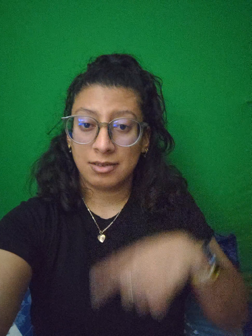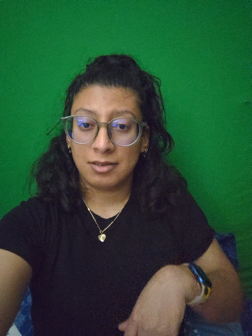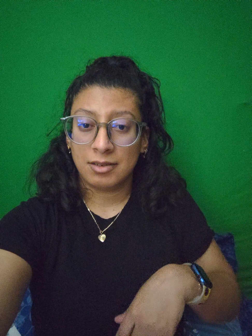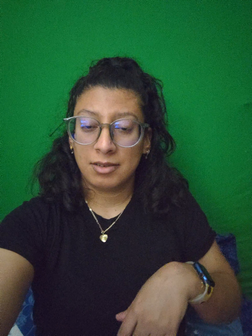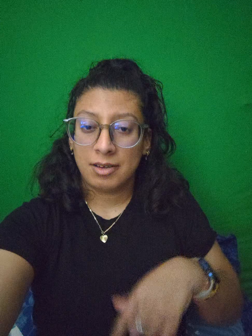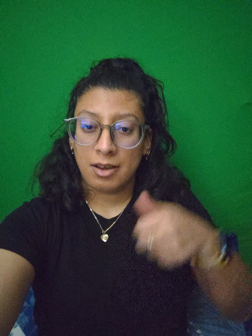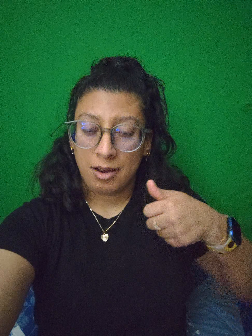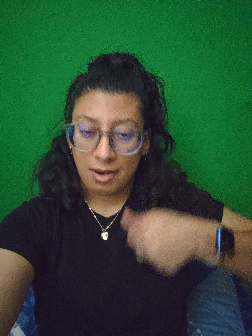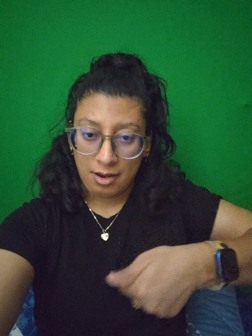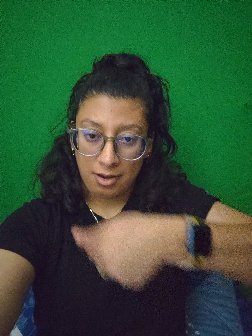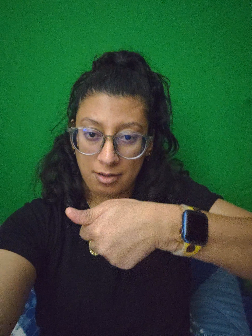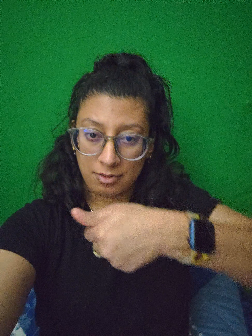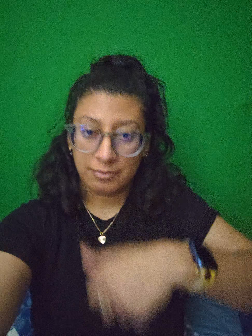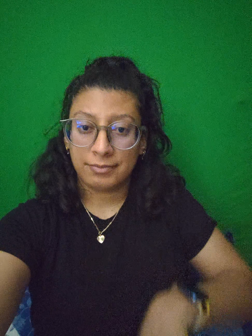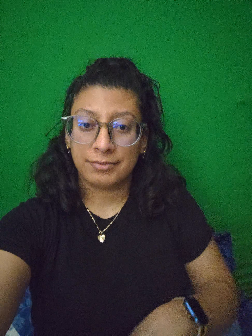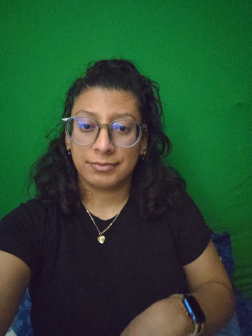hide